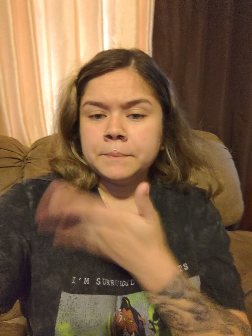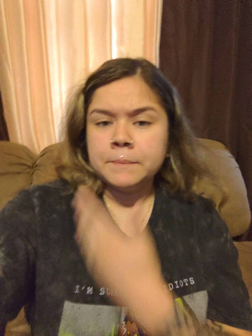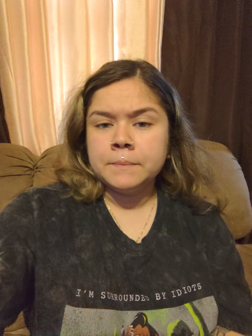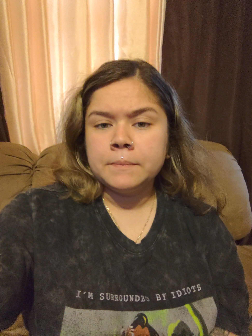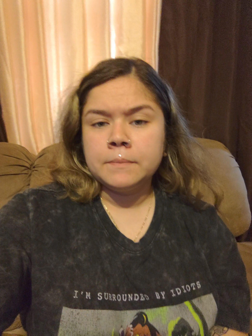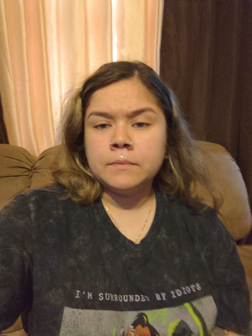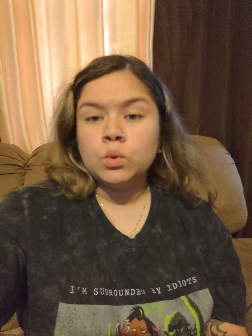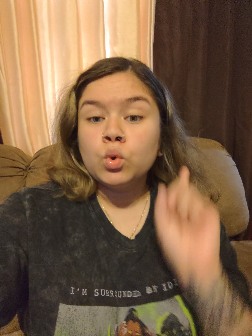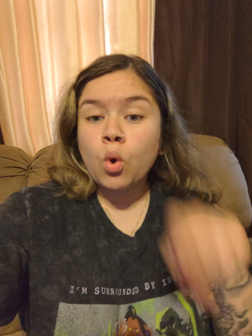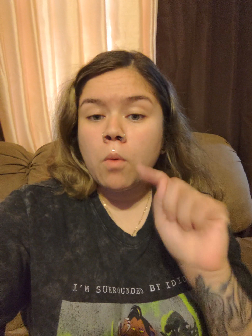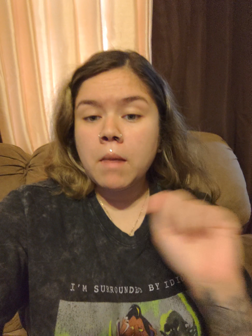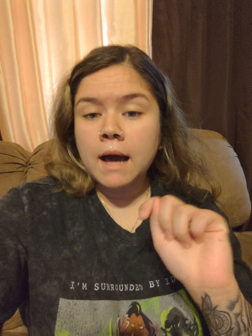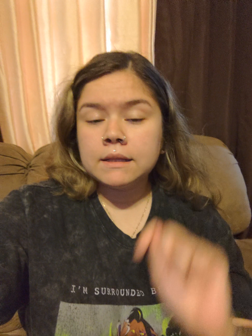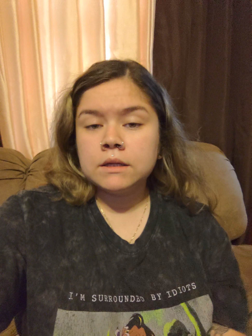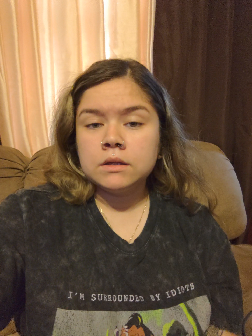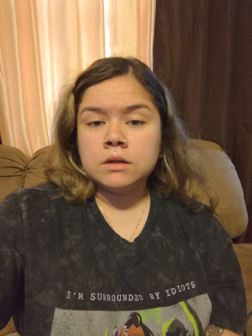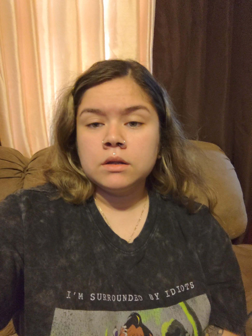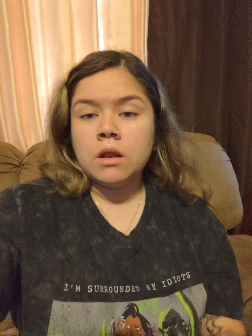go potty